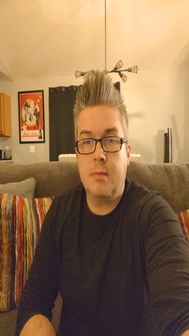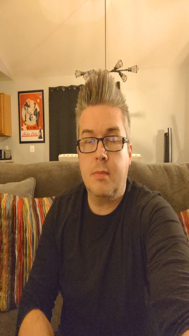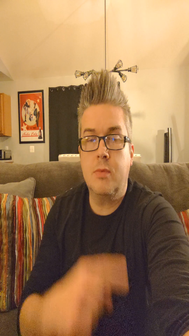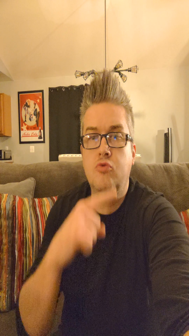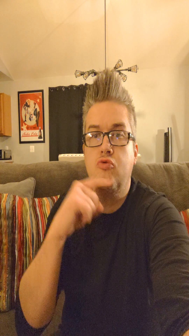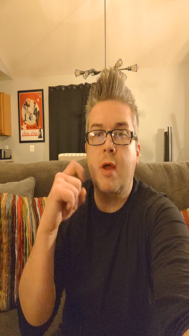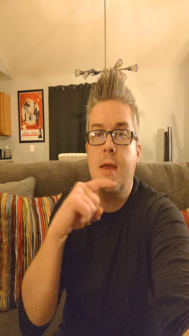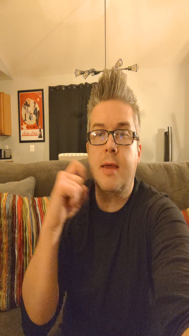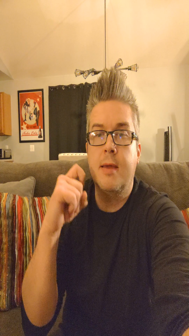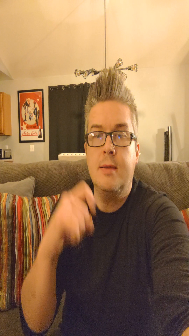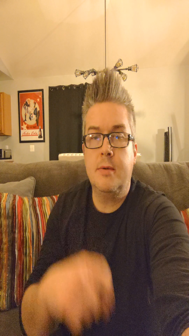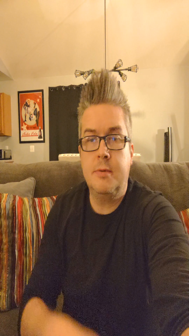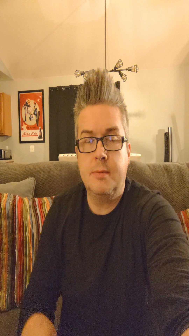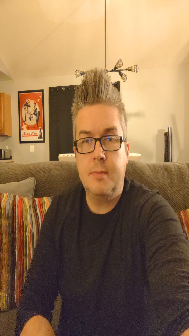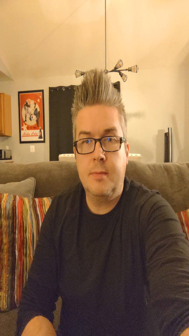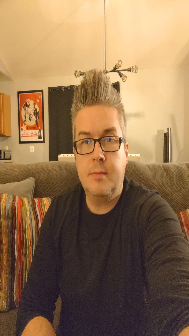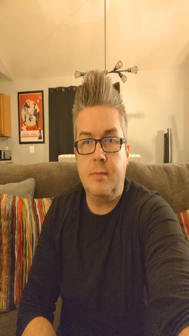dryer